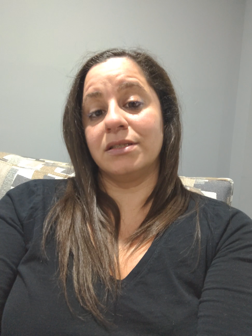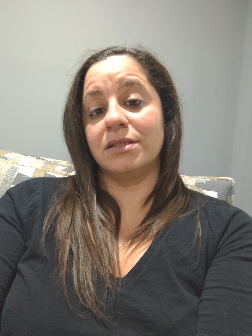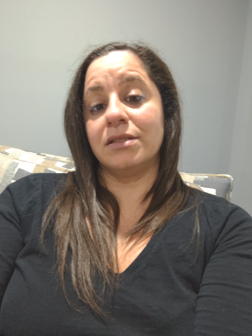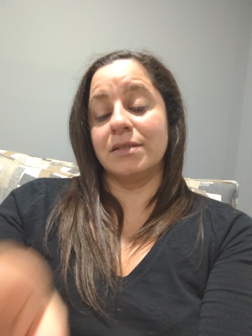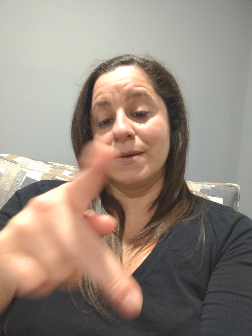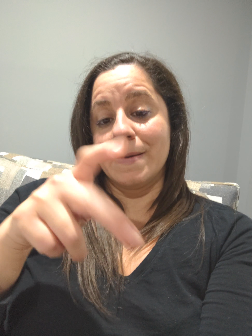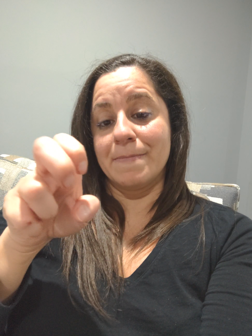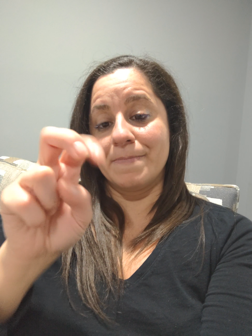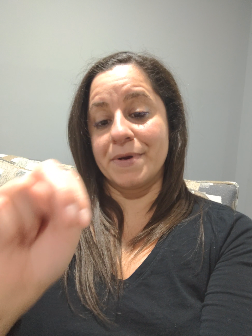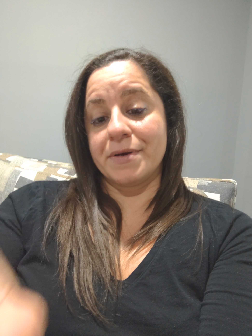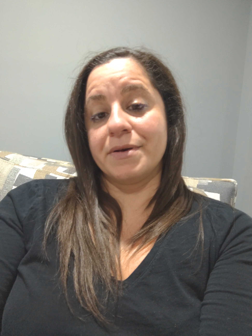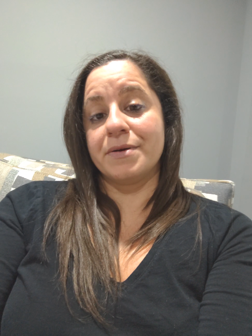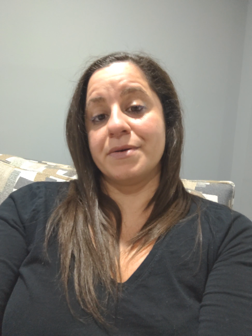pen